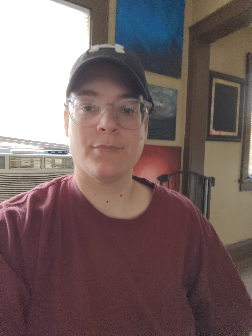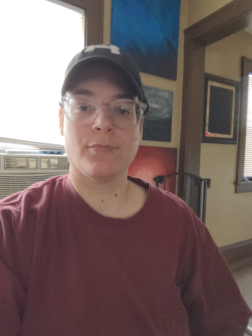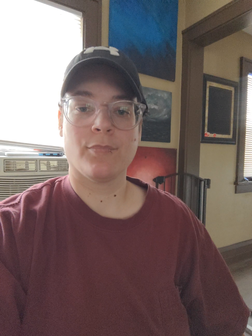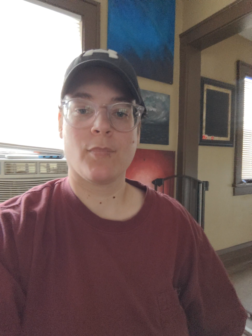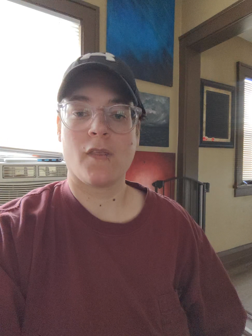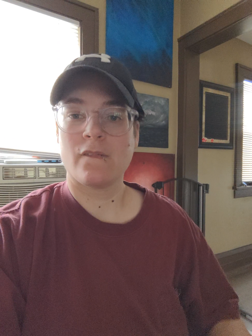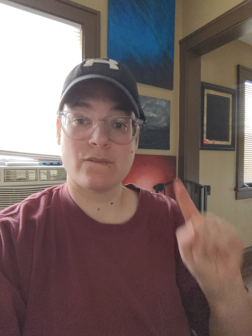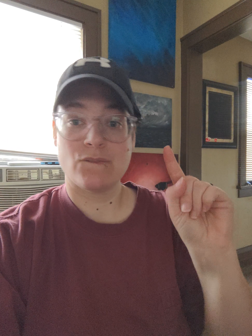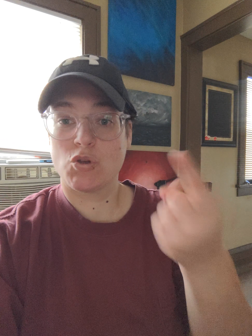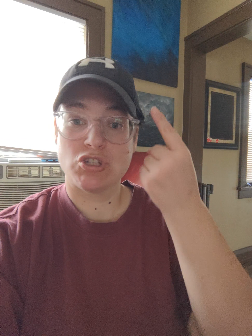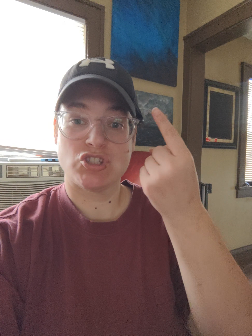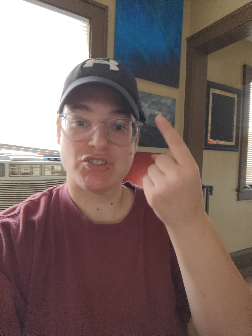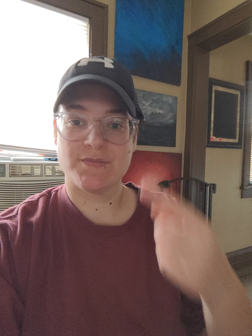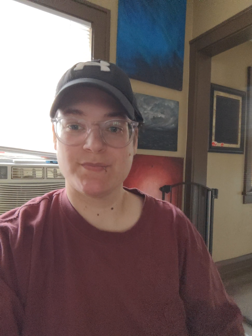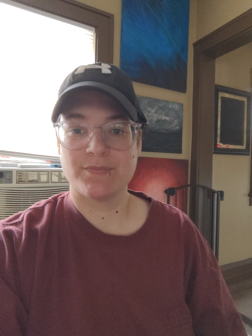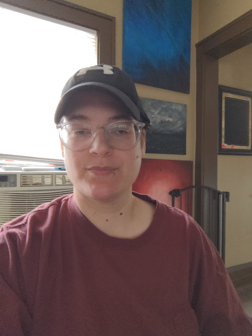first